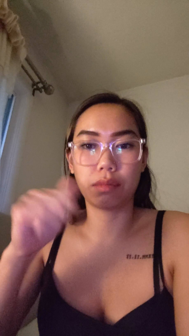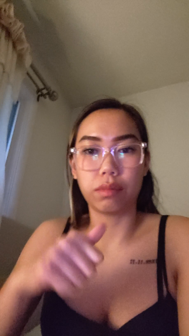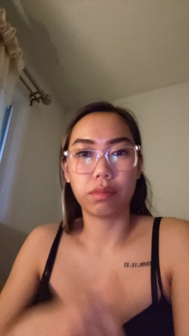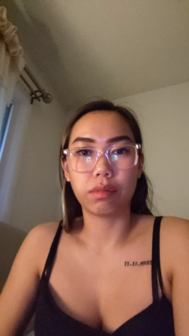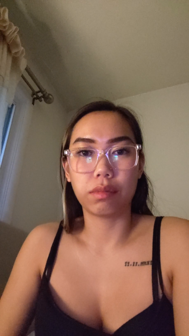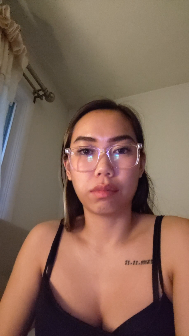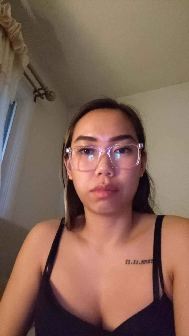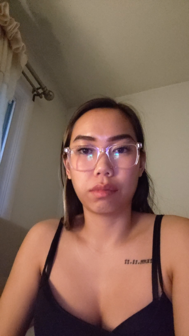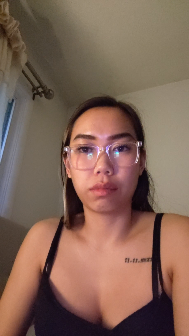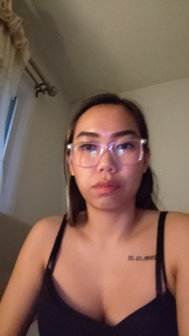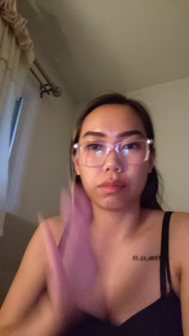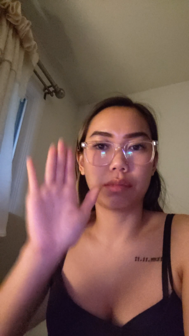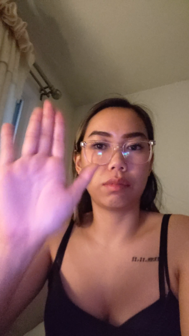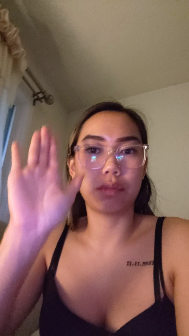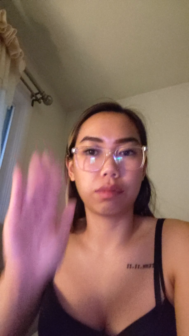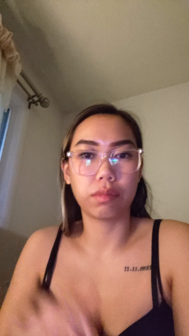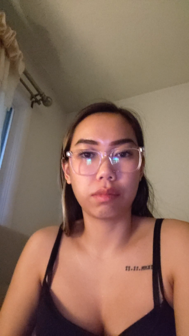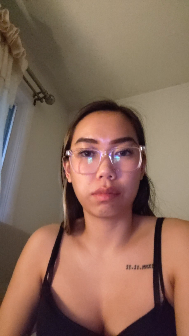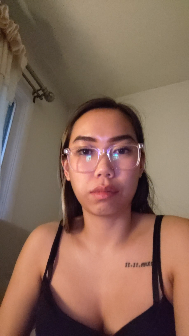give me five